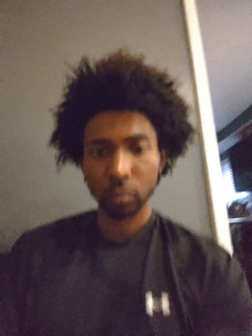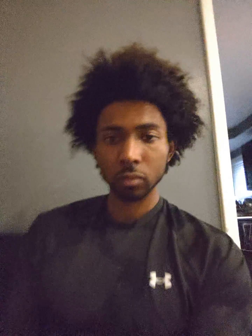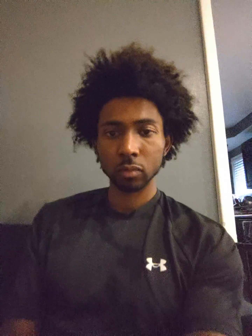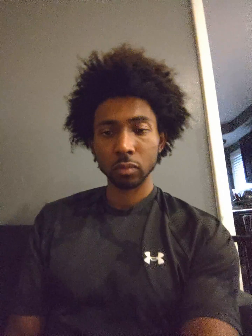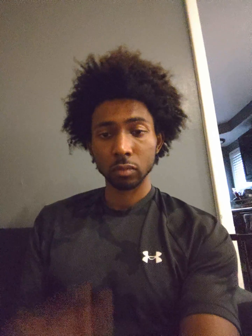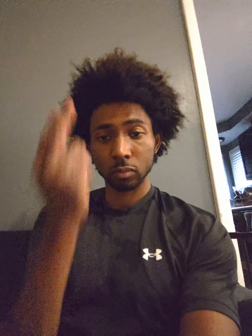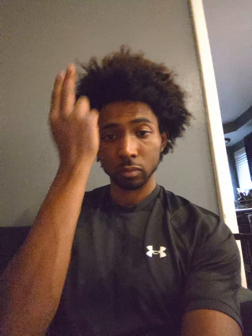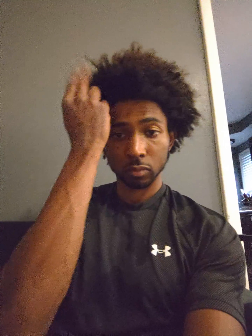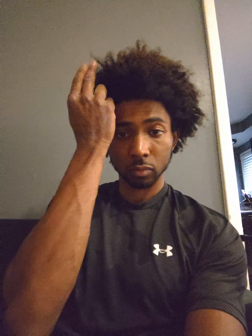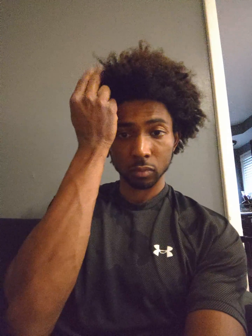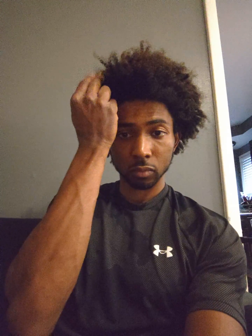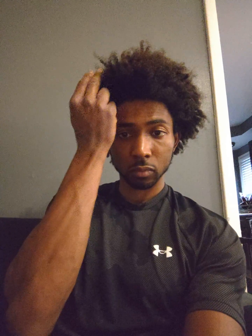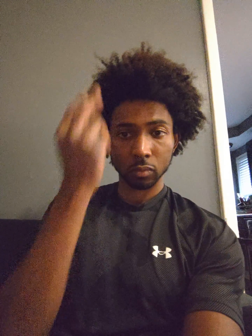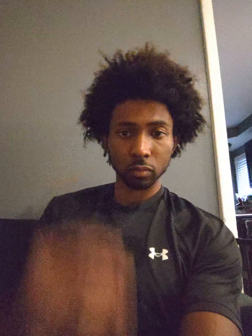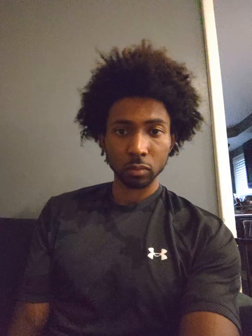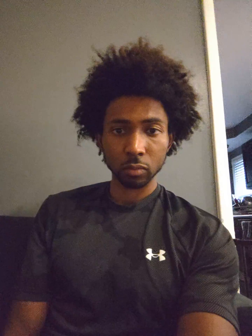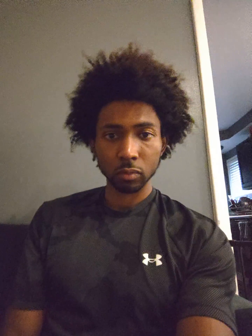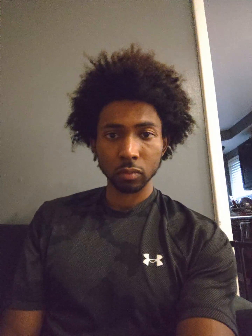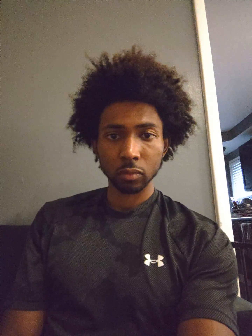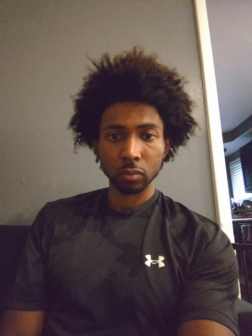bunny